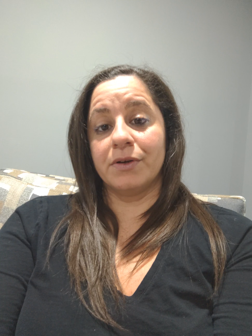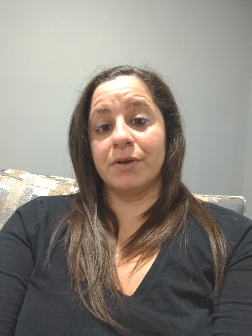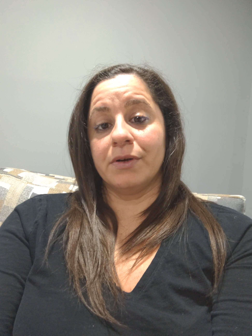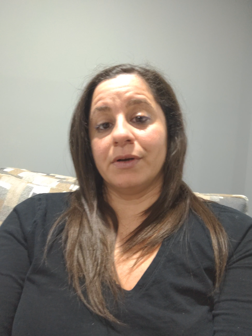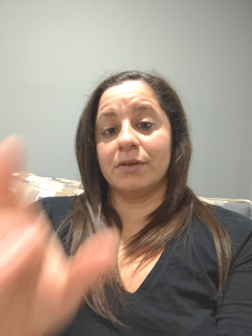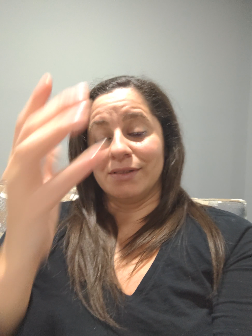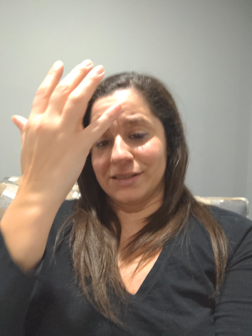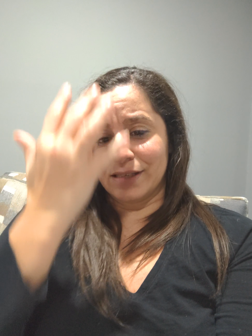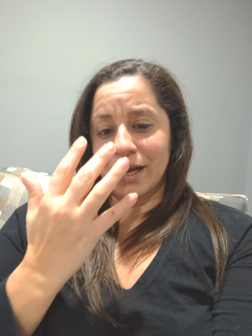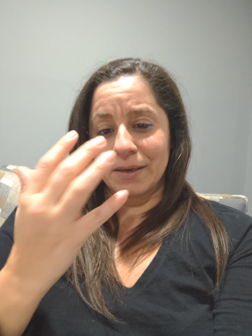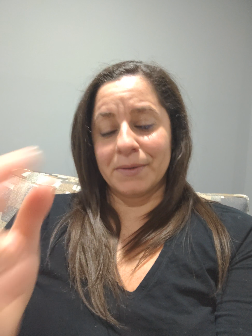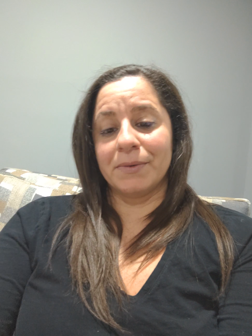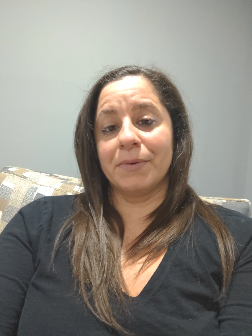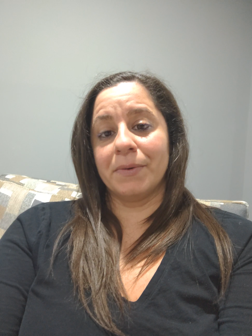sad